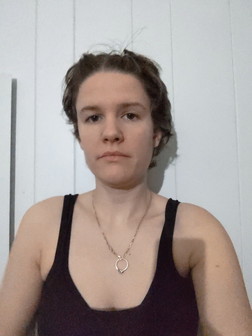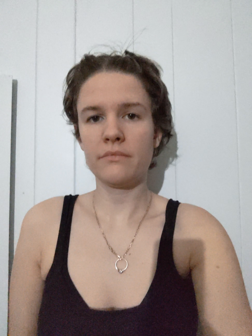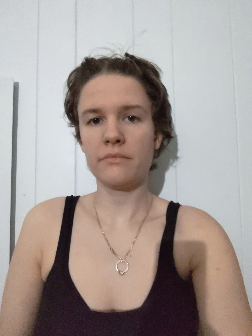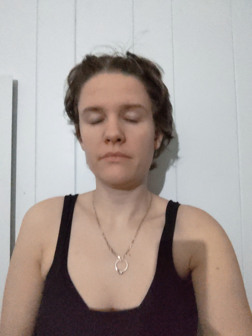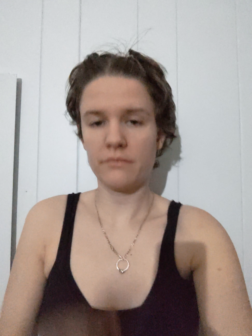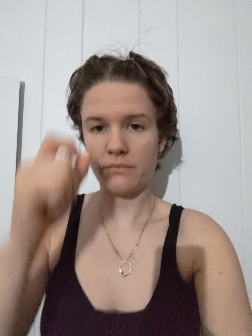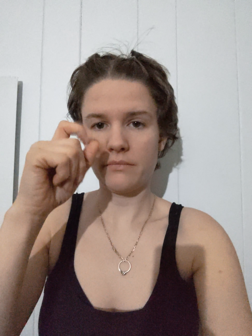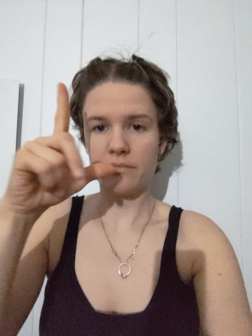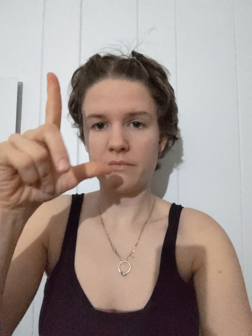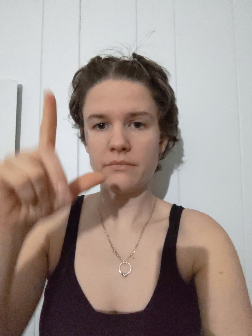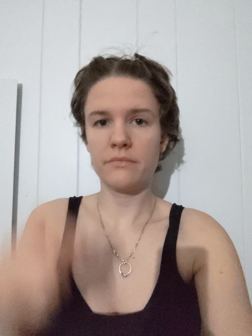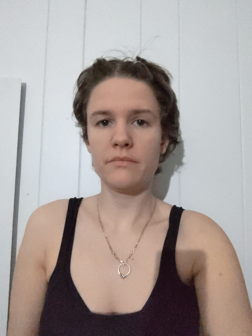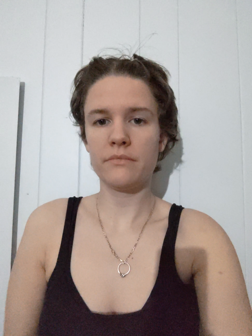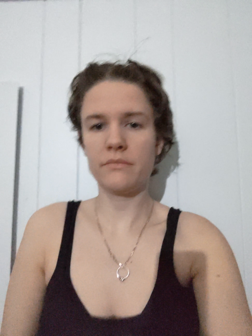awake